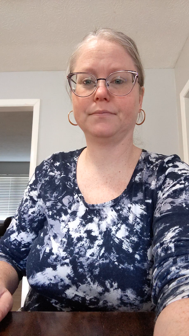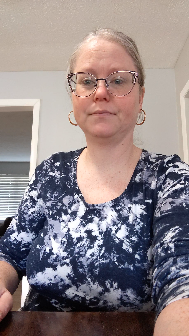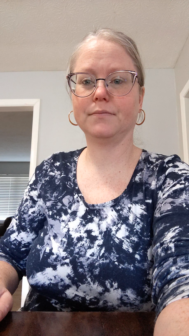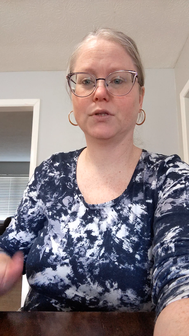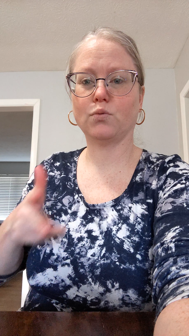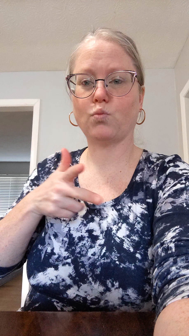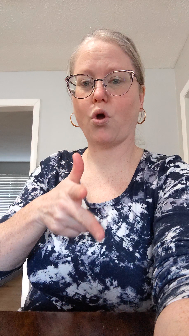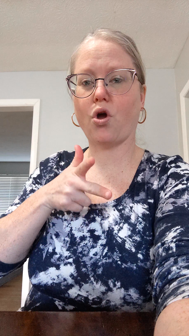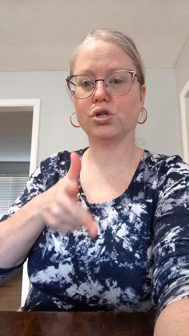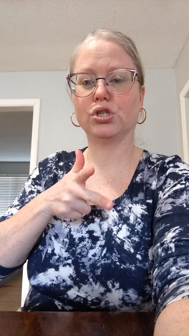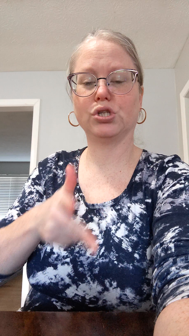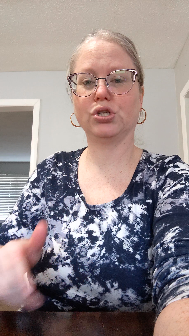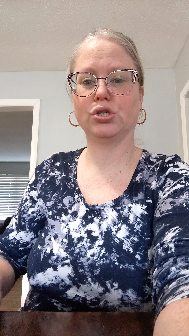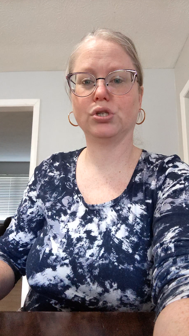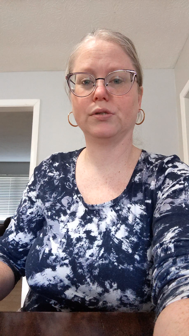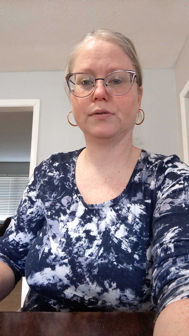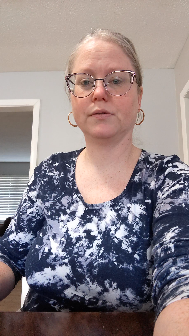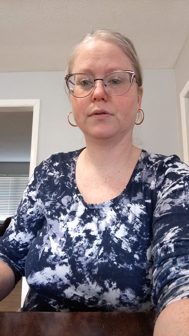garage